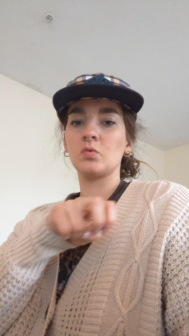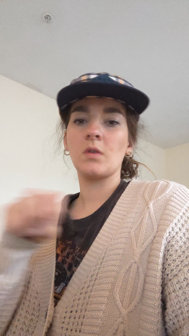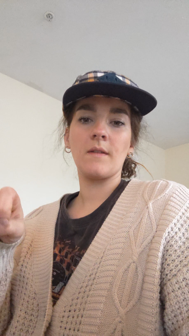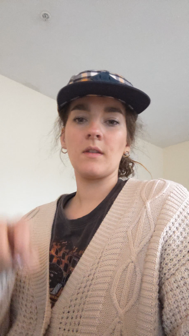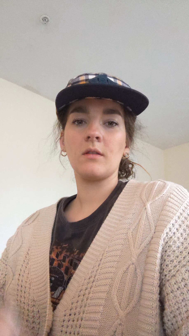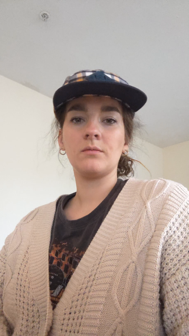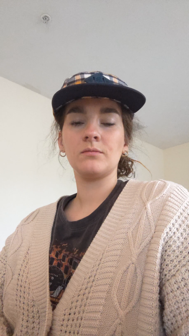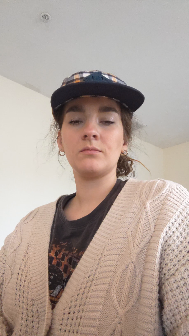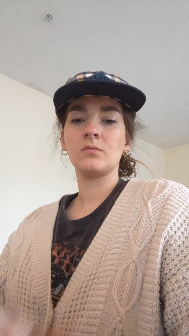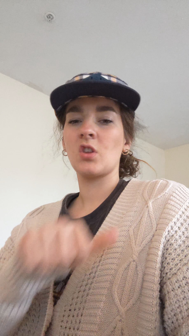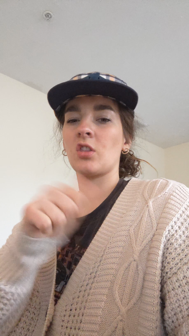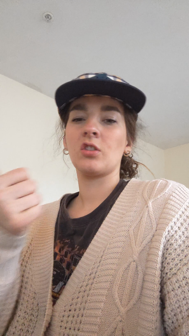other